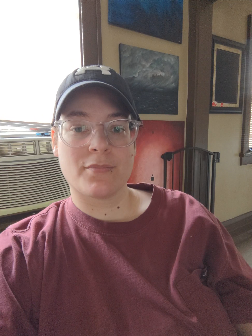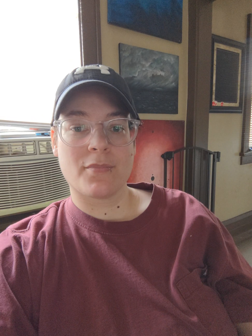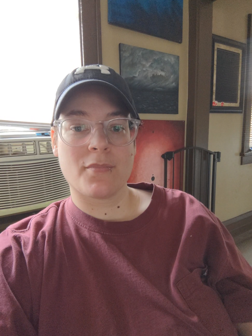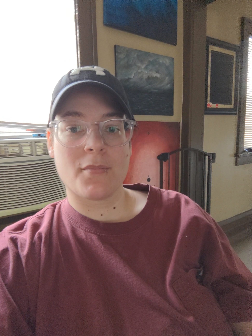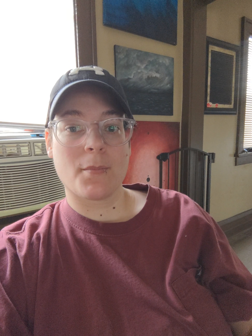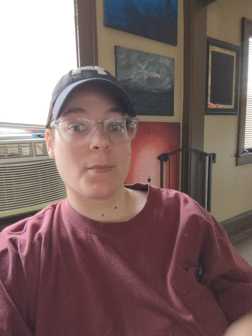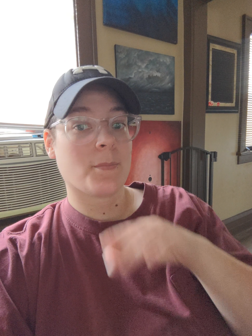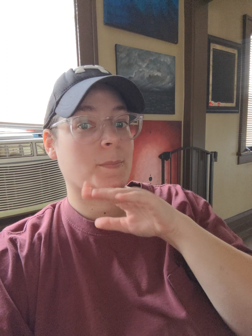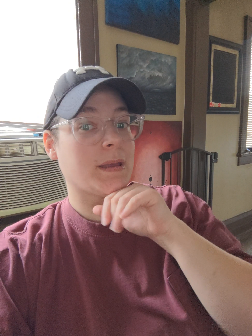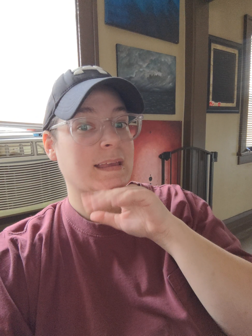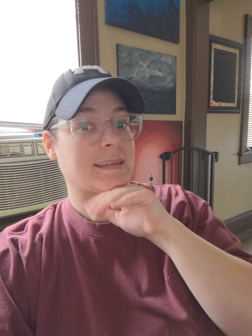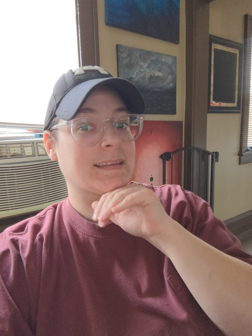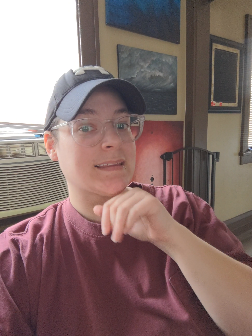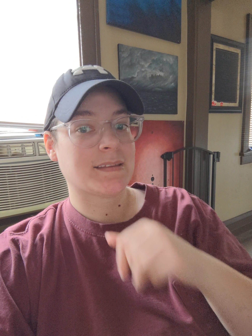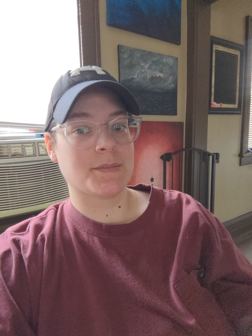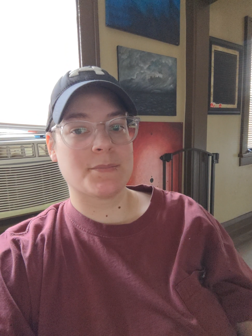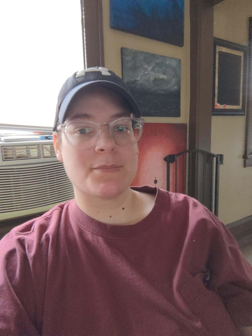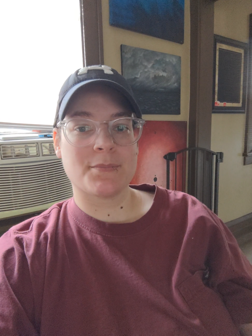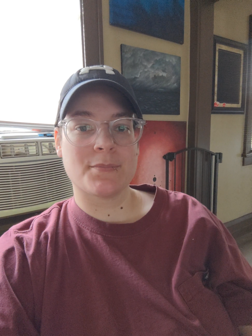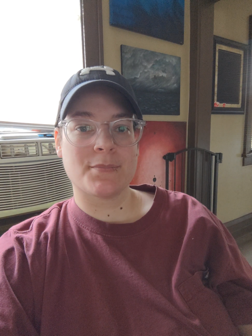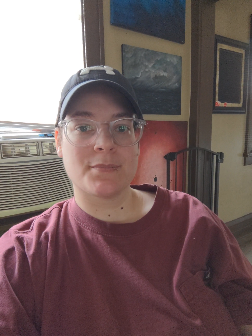pig